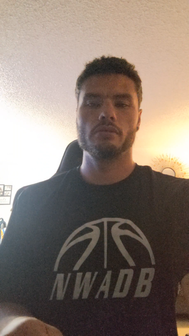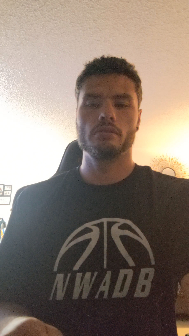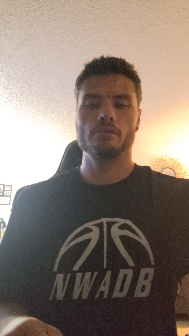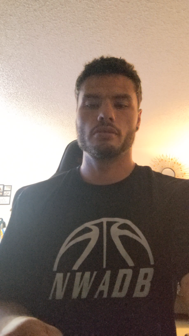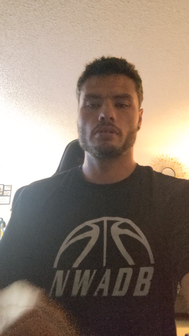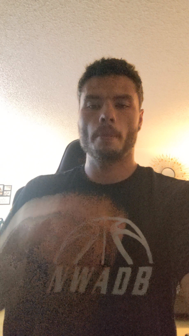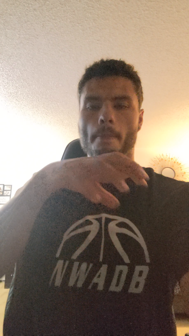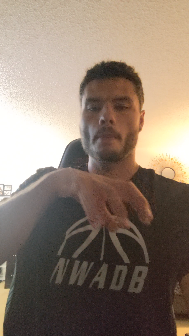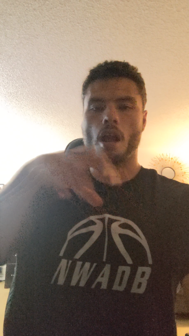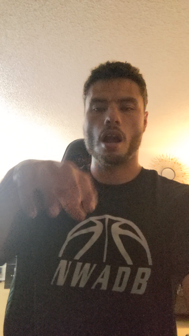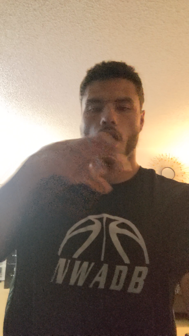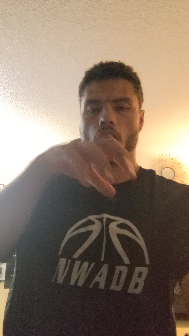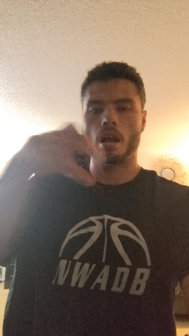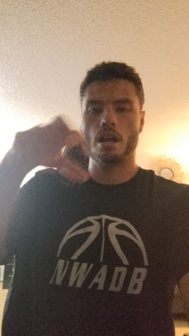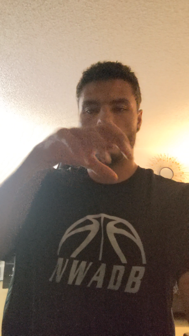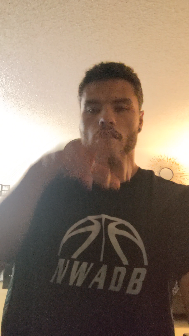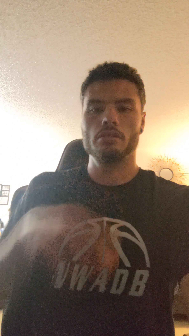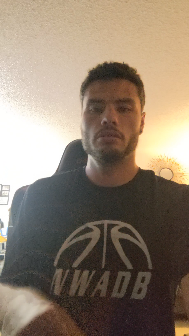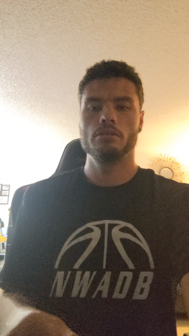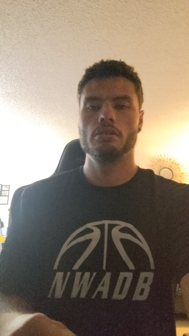block